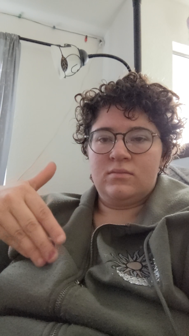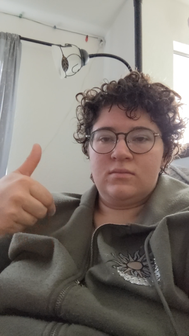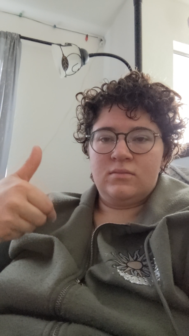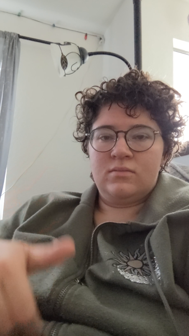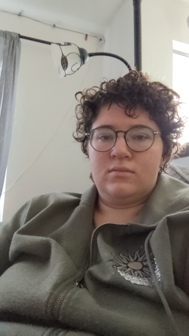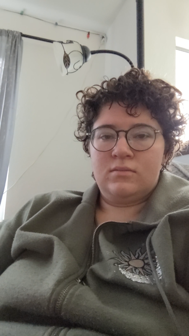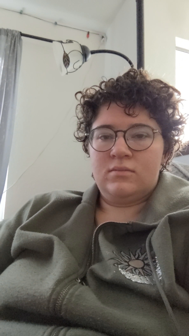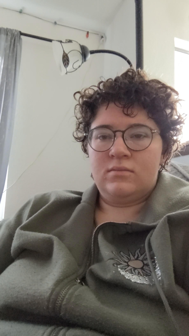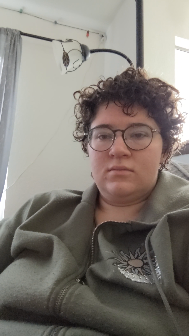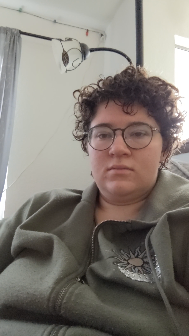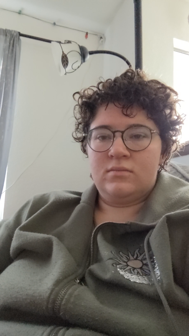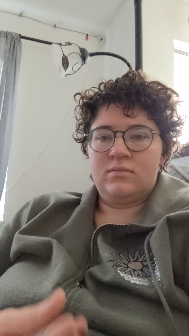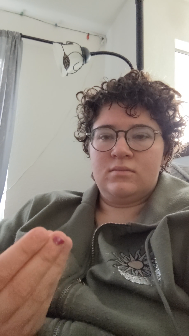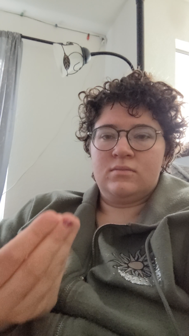plants